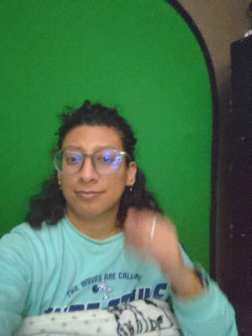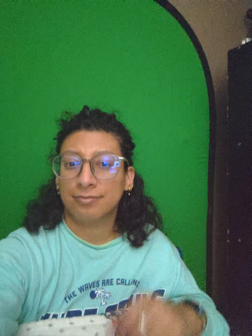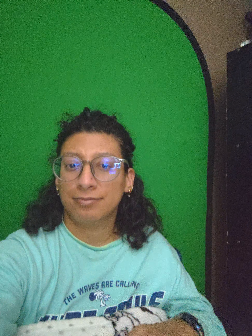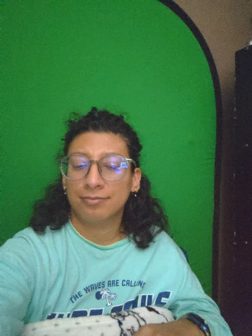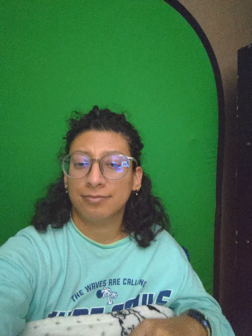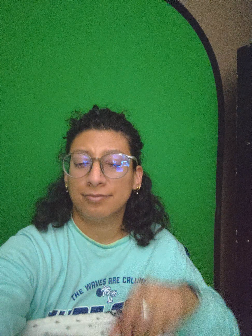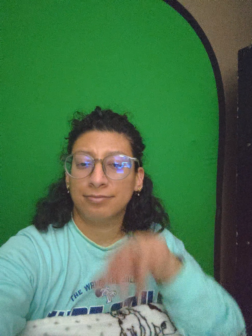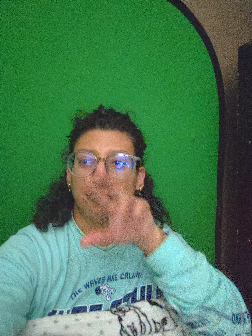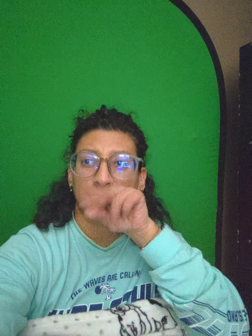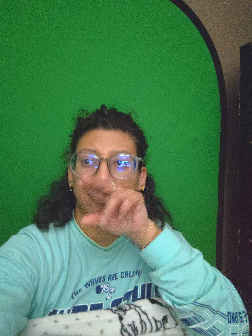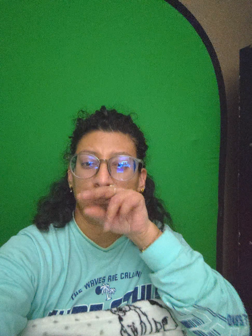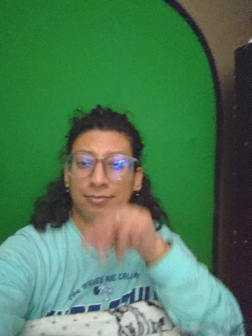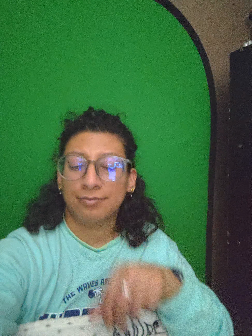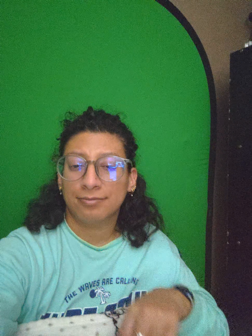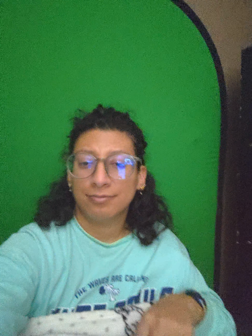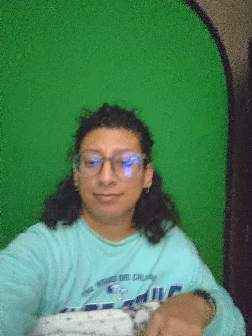duck